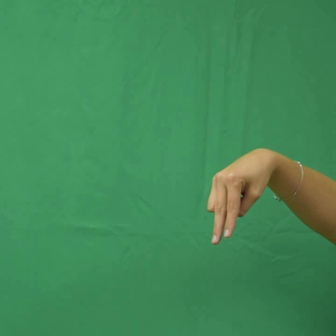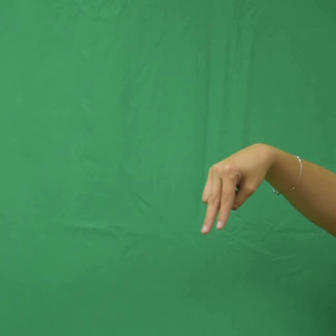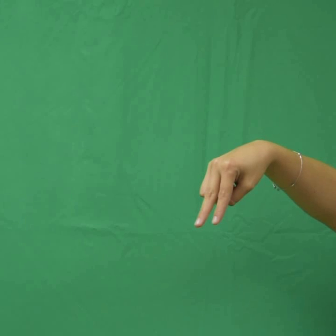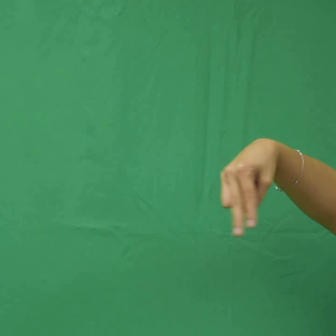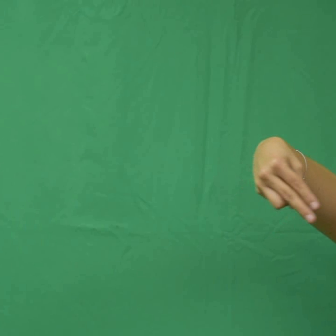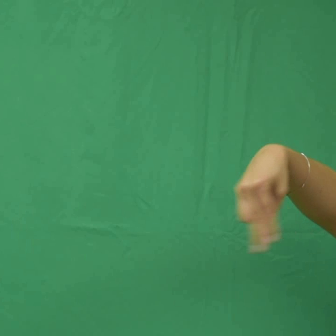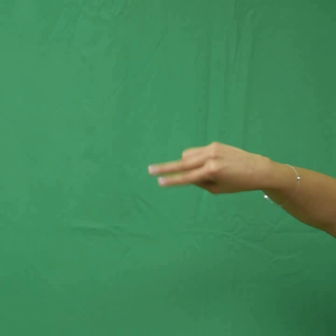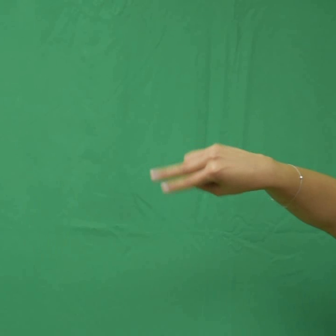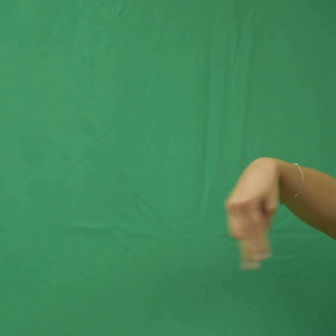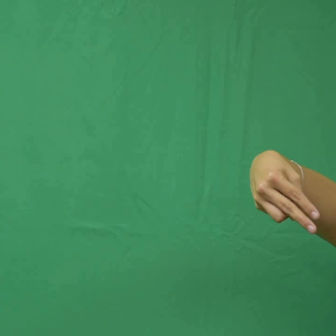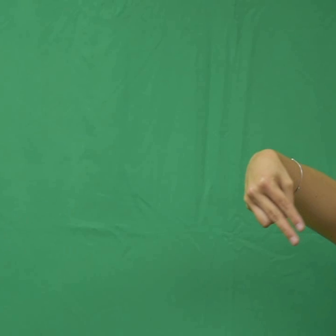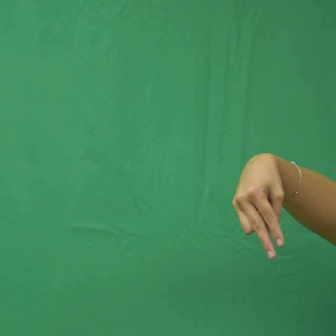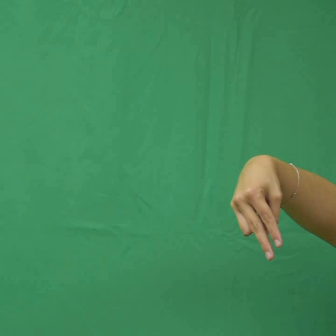Ñ